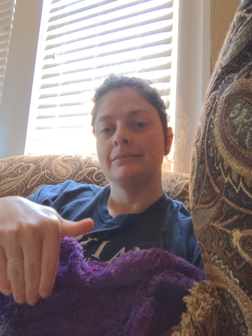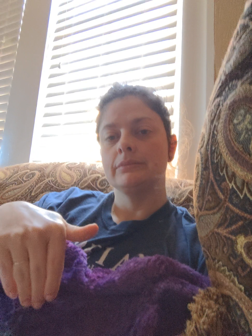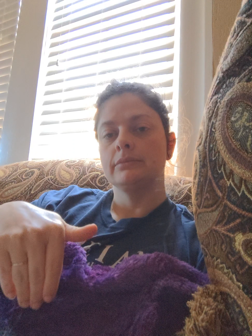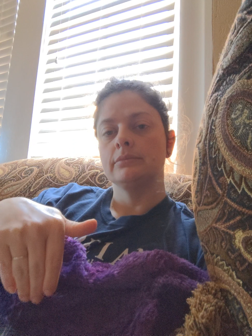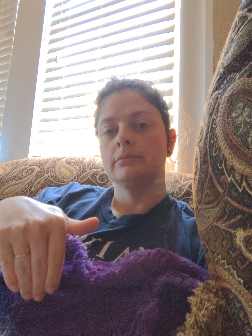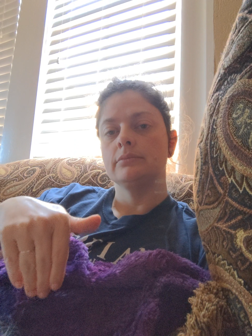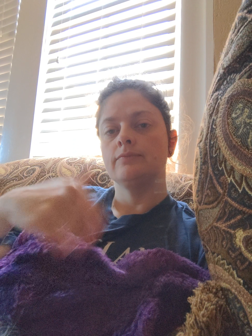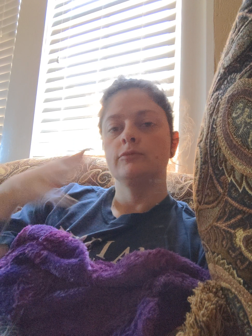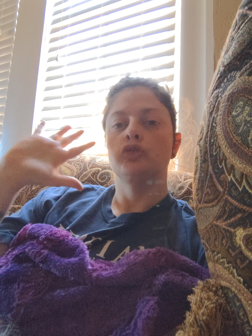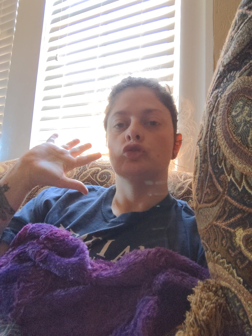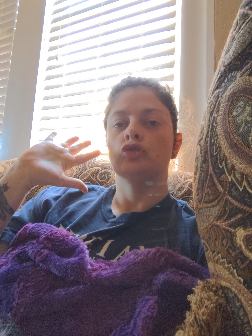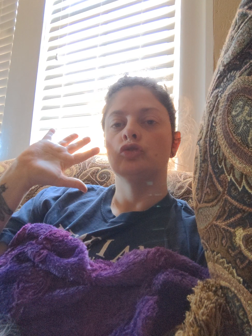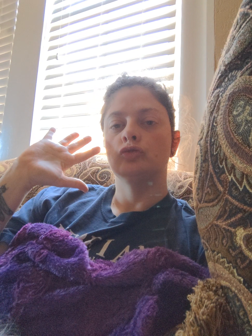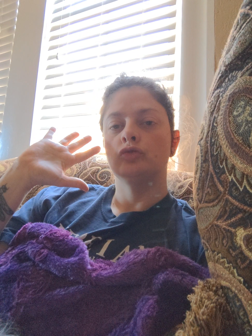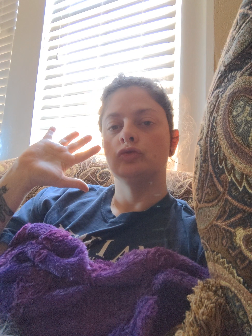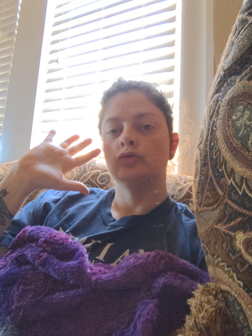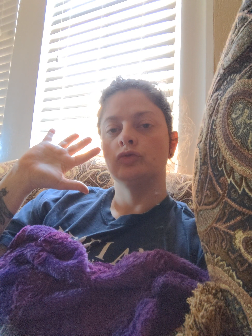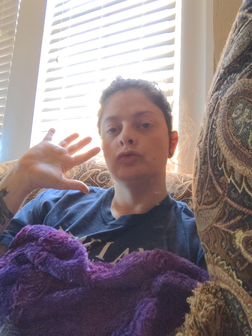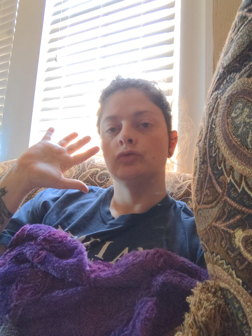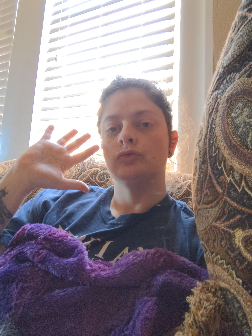finish